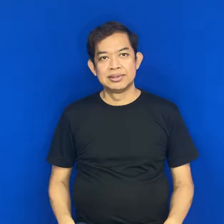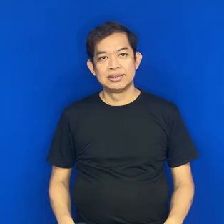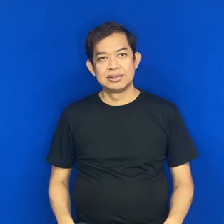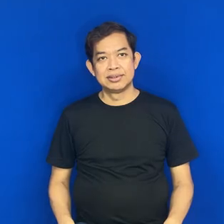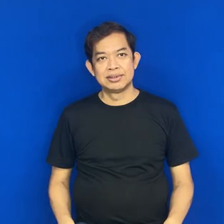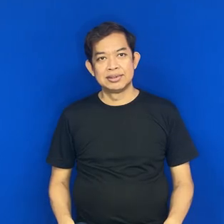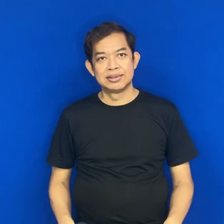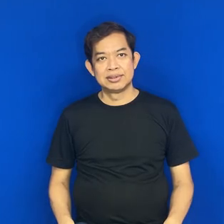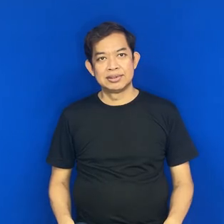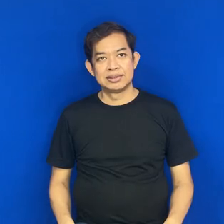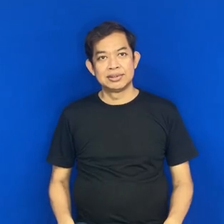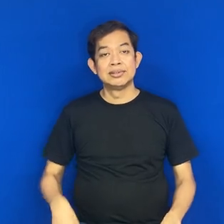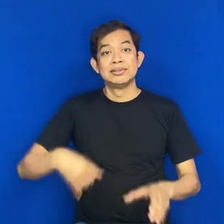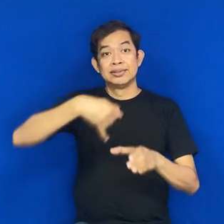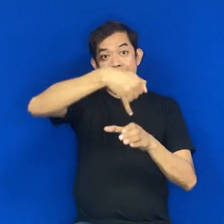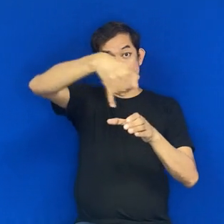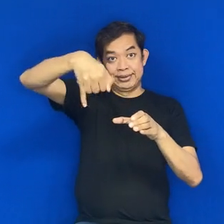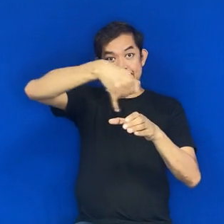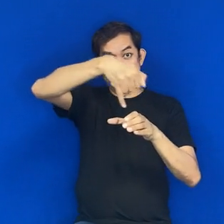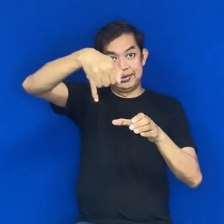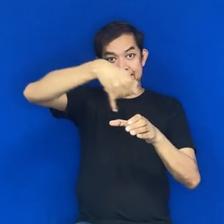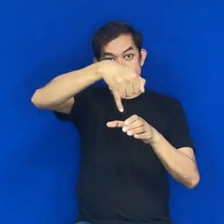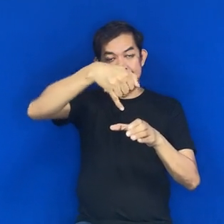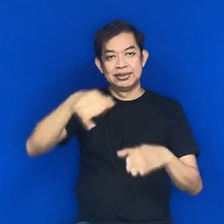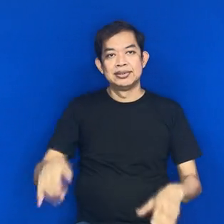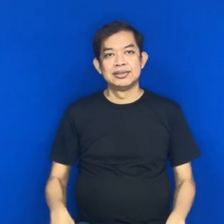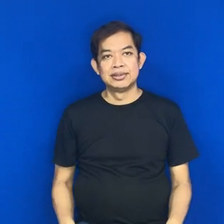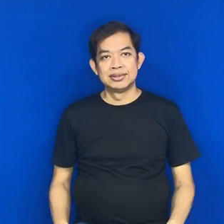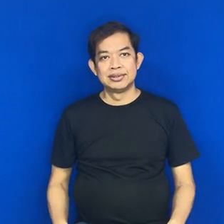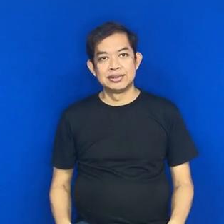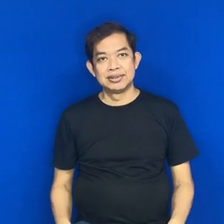juice